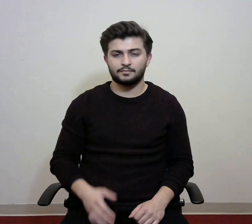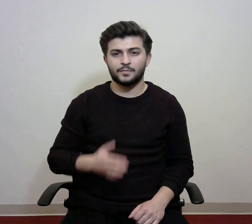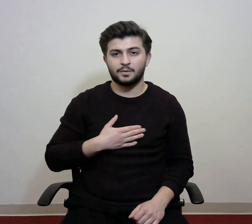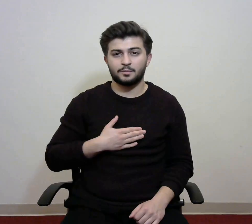mən